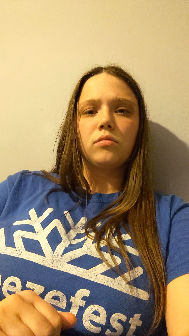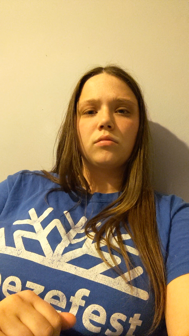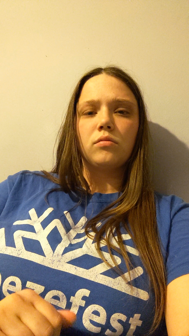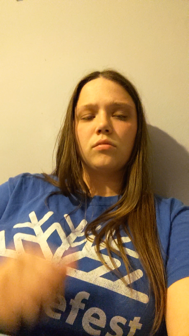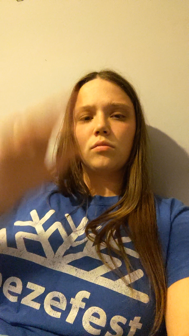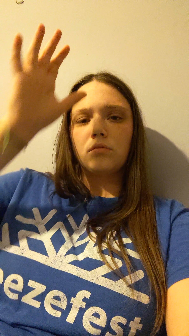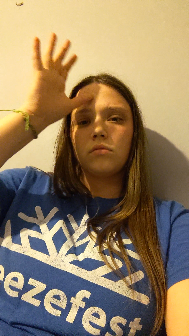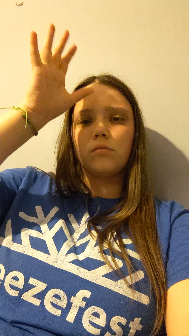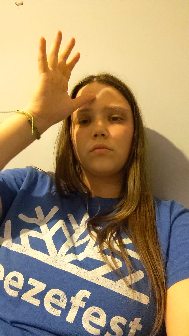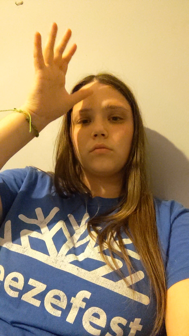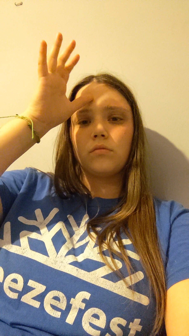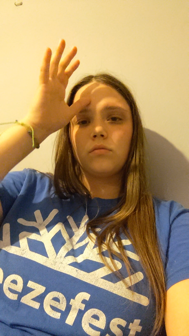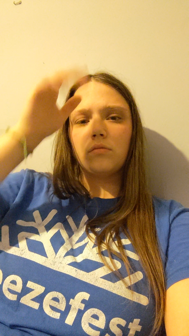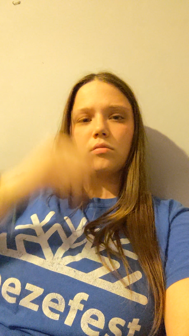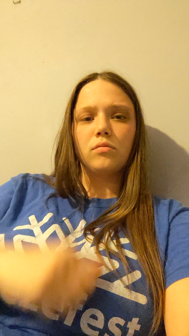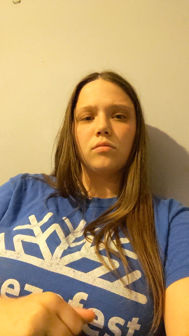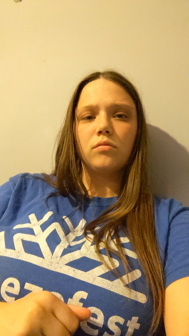daddy